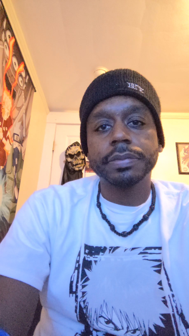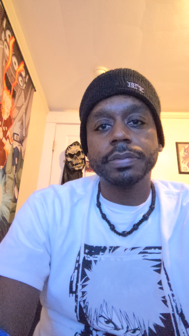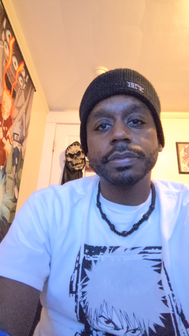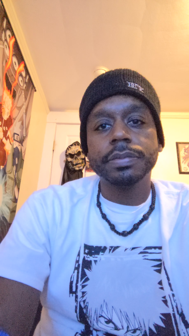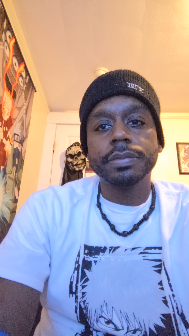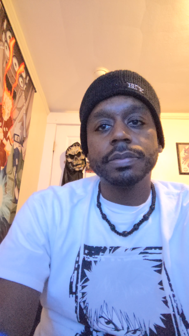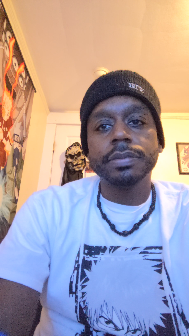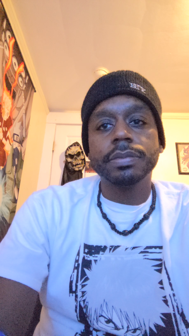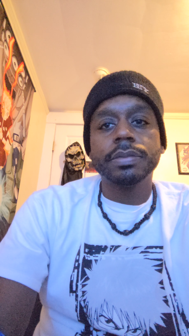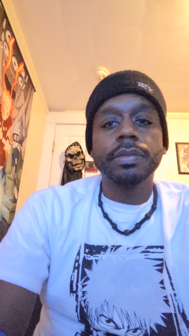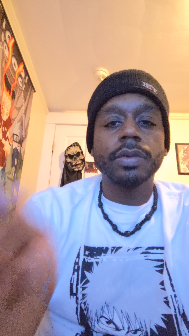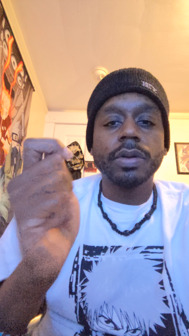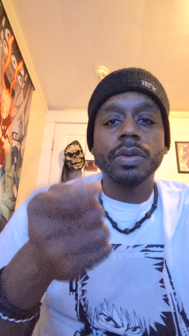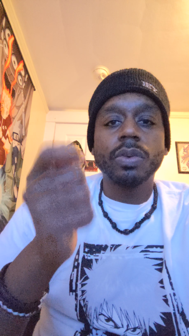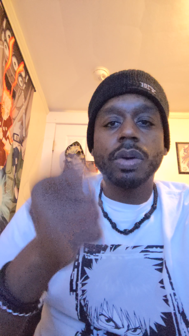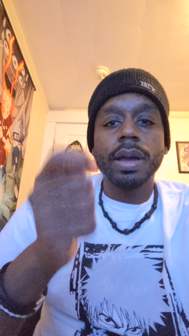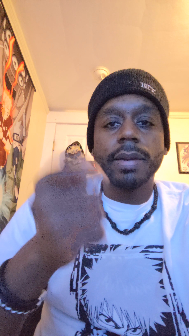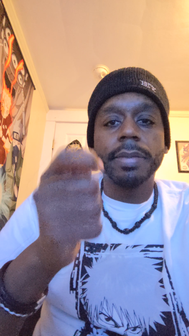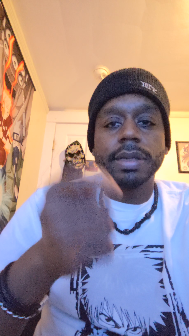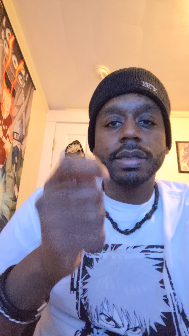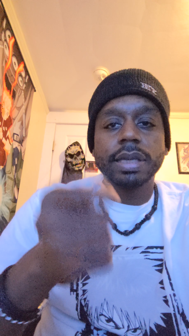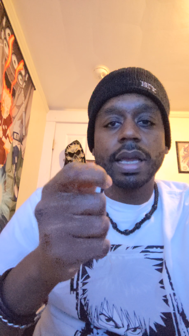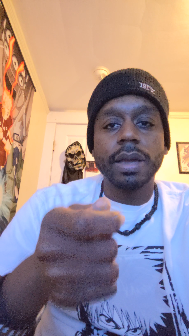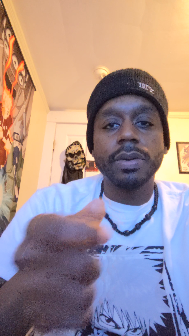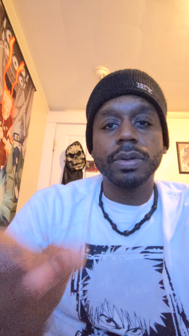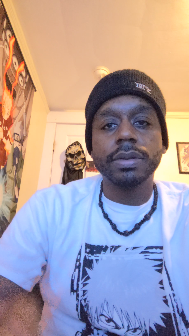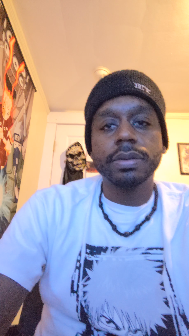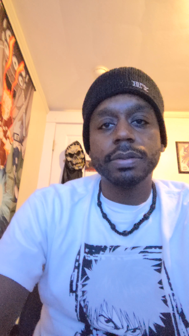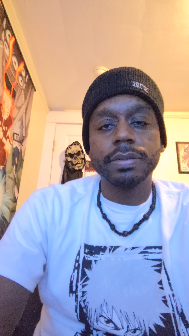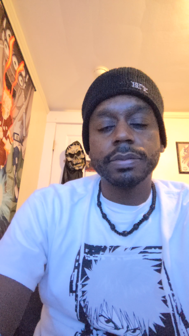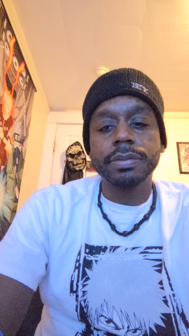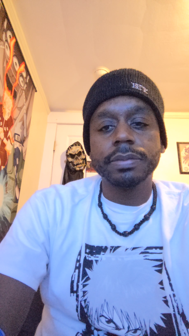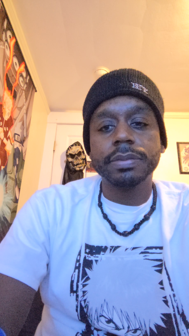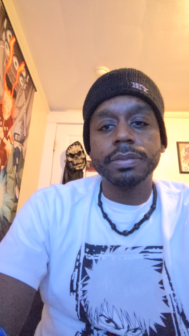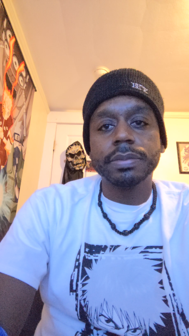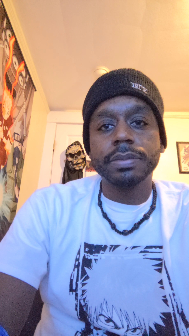cart